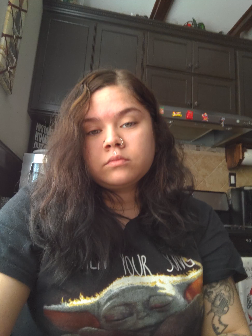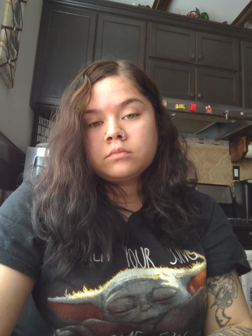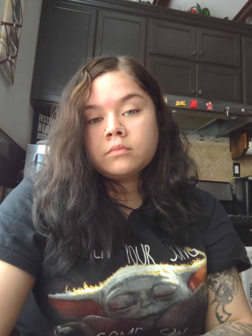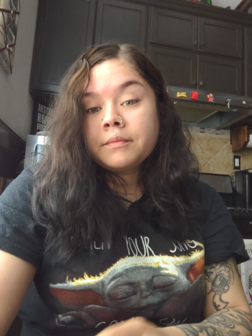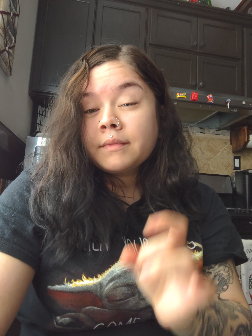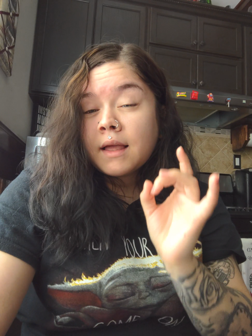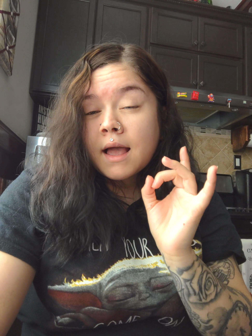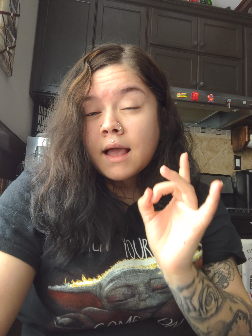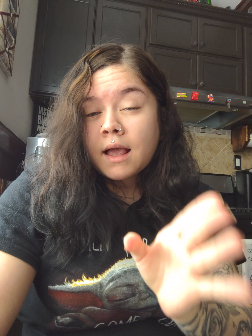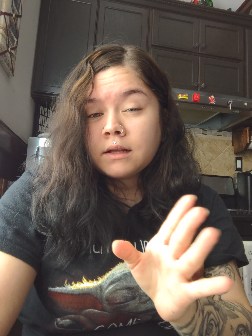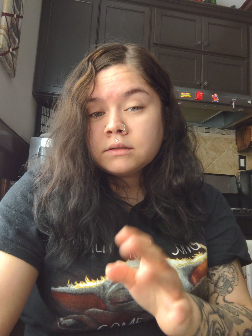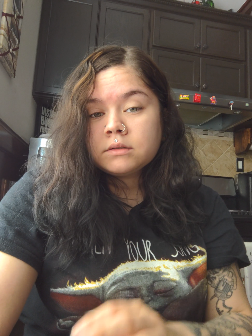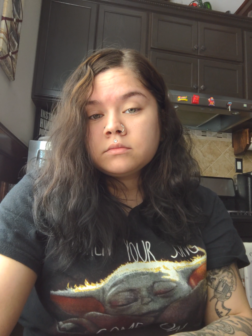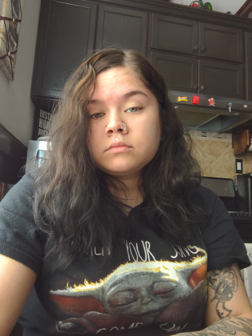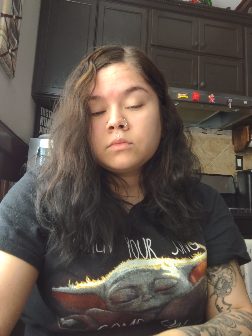hate